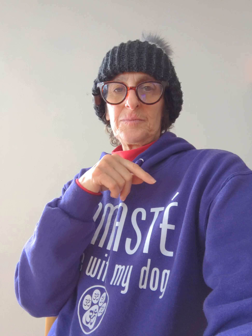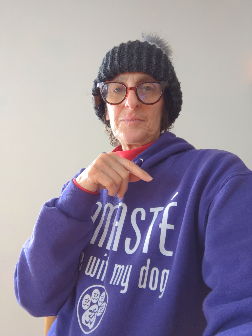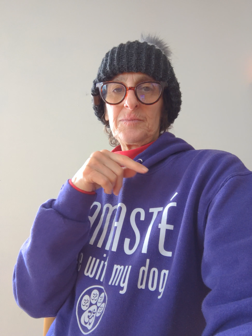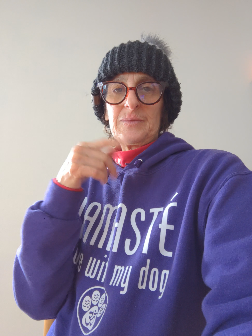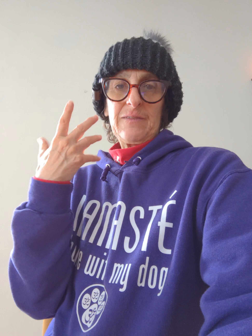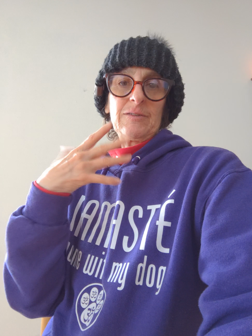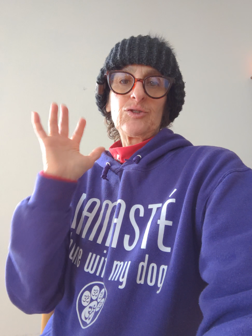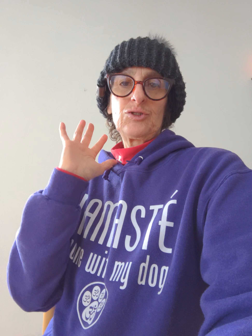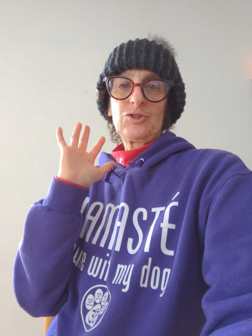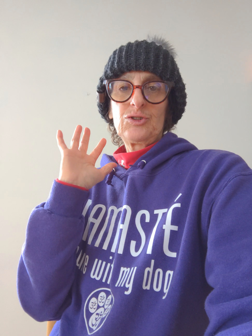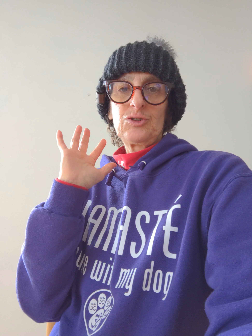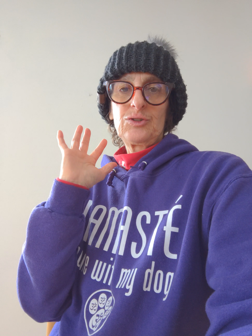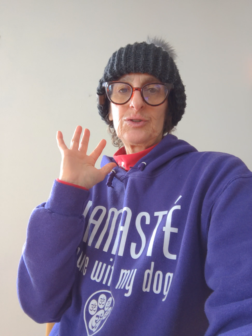finish